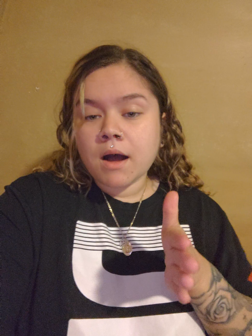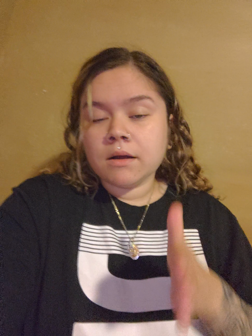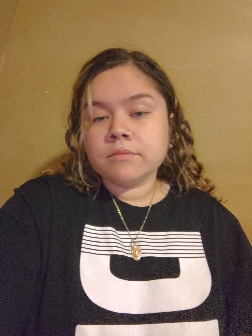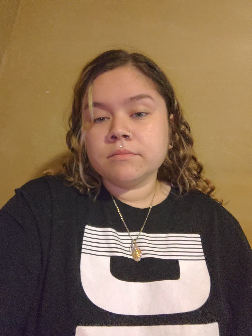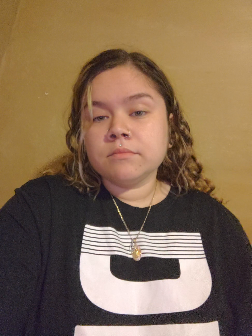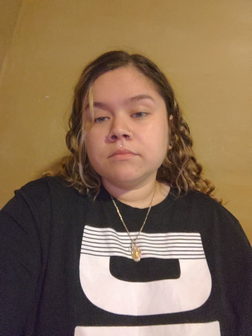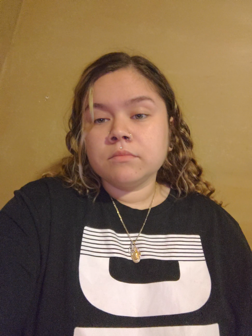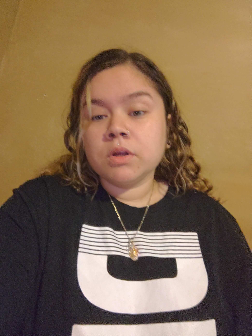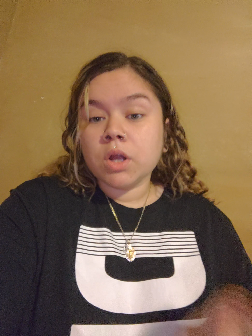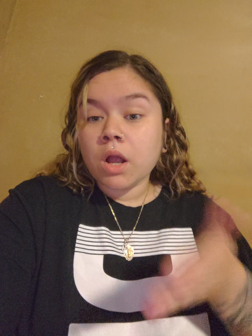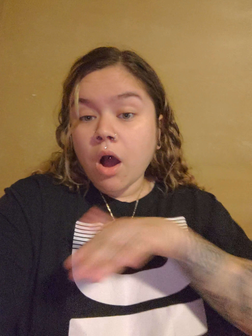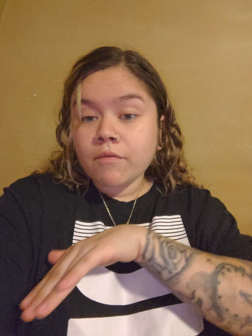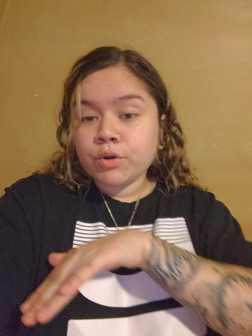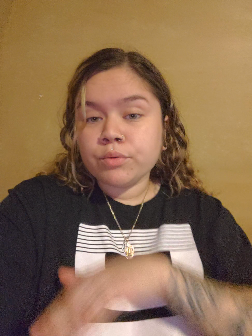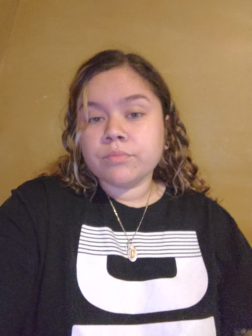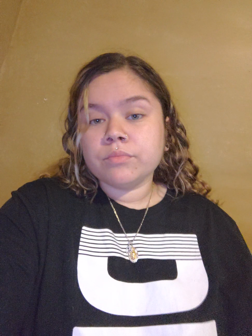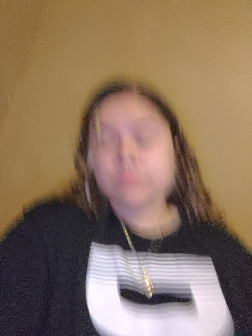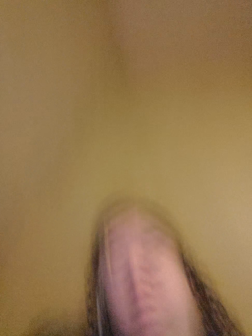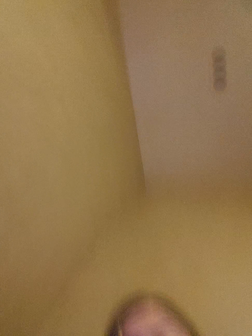cover